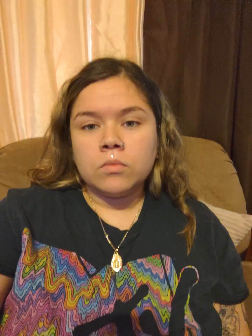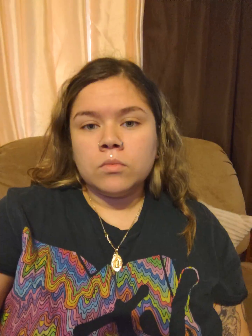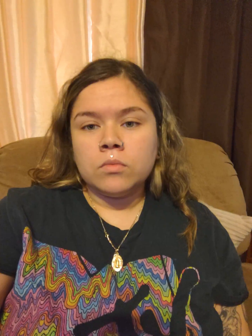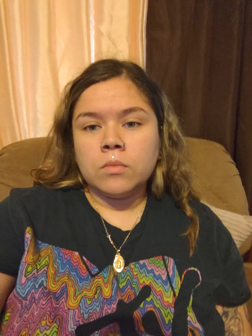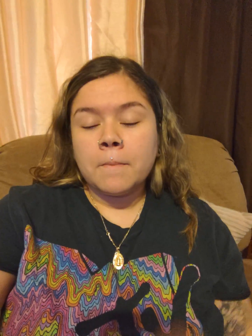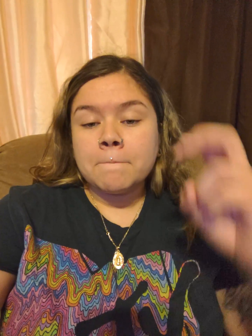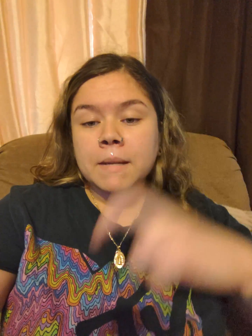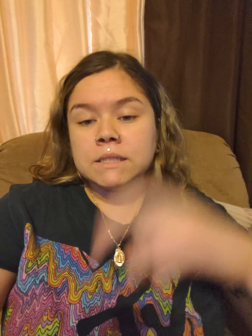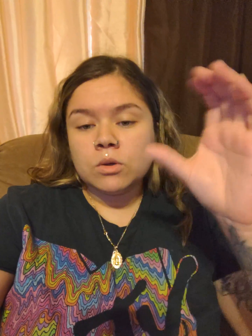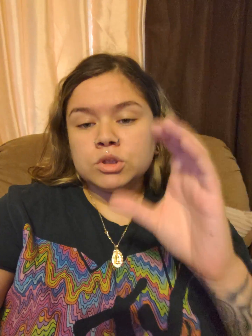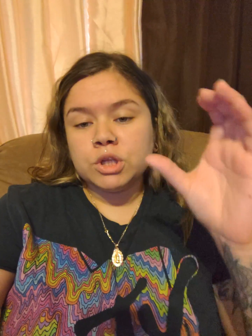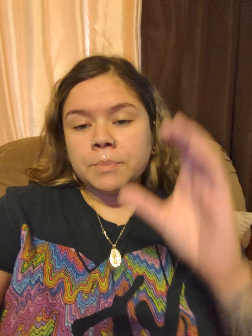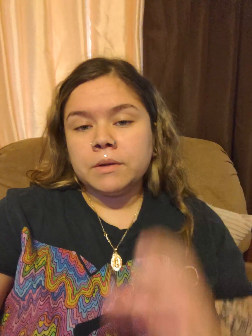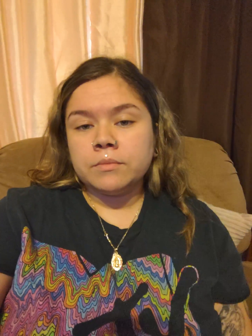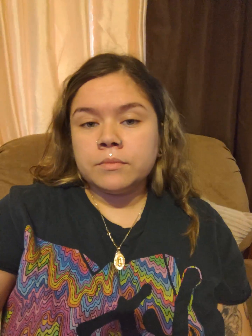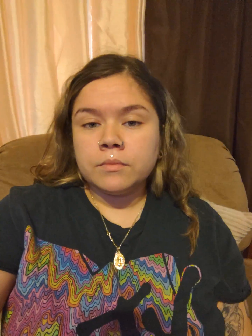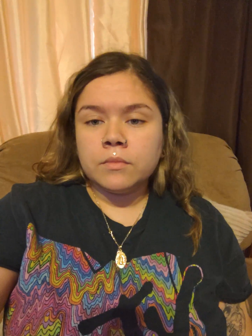potato chip